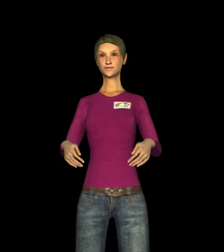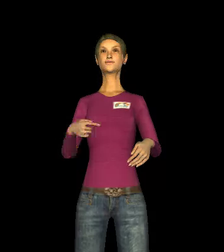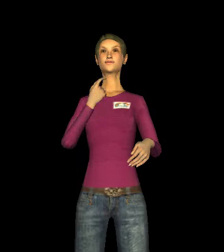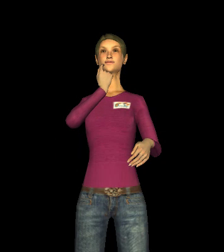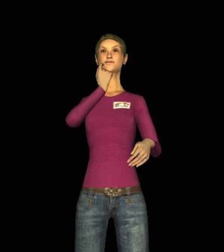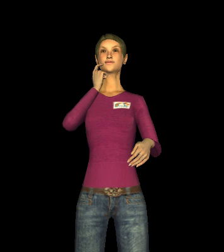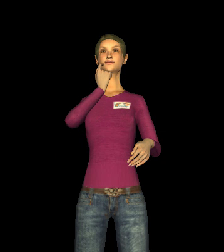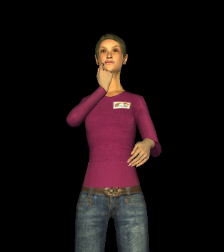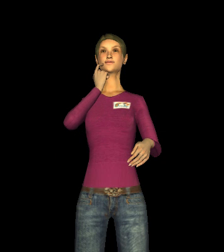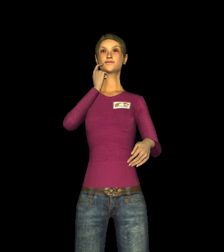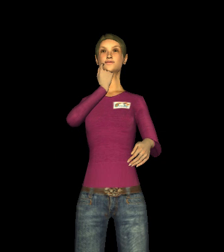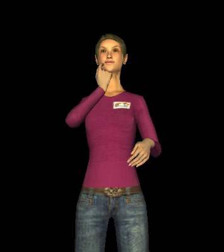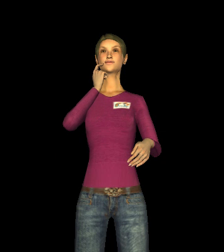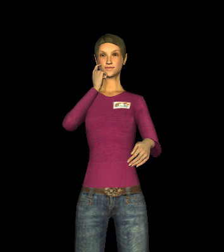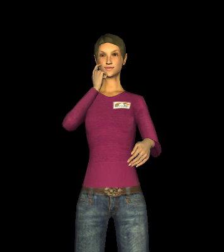سكر